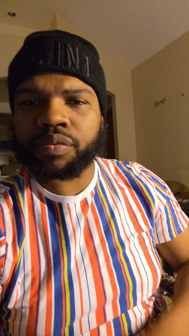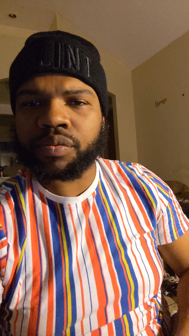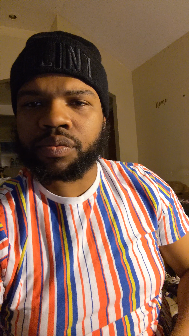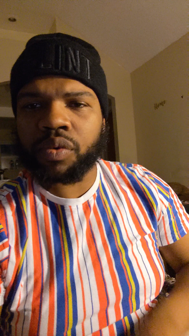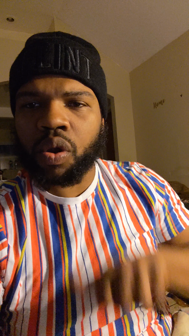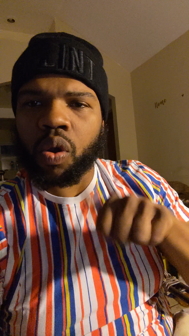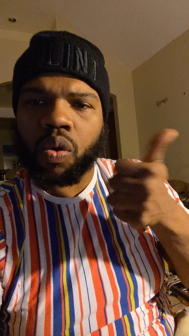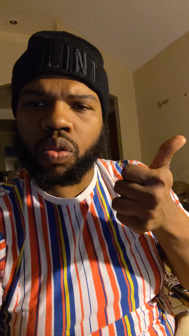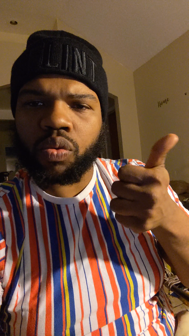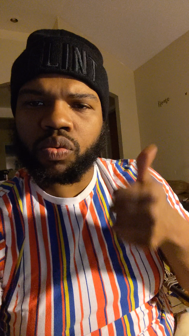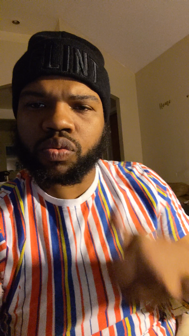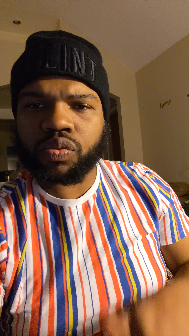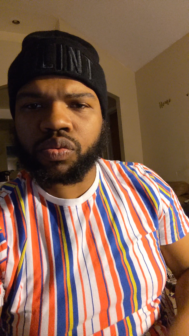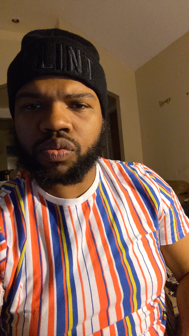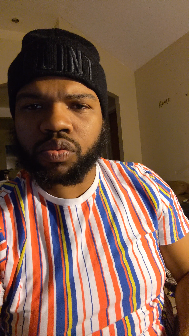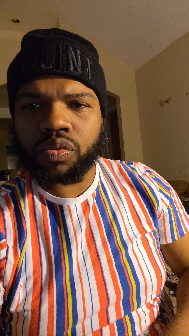other